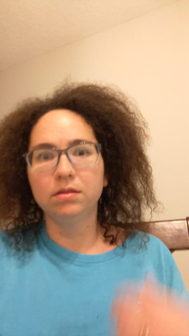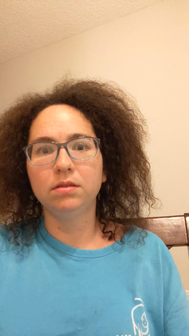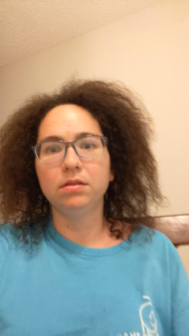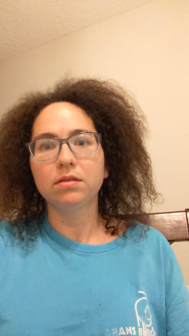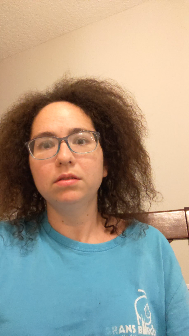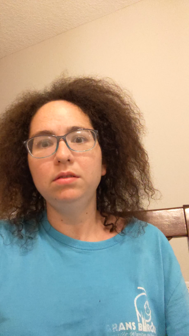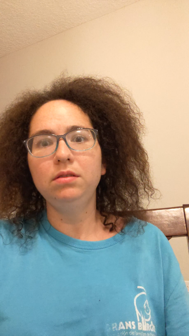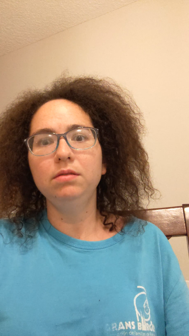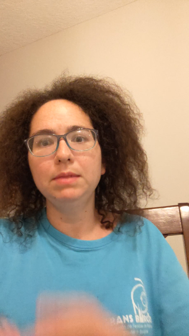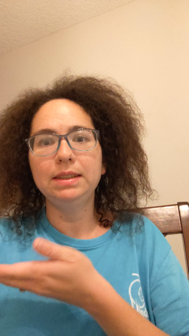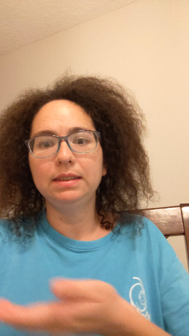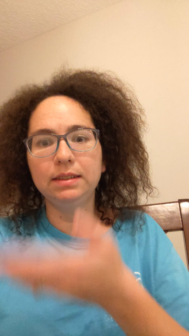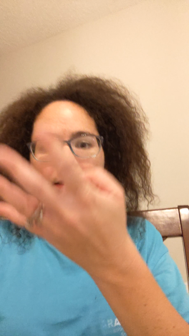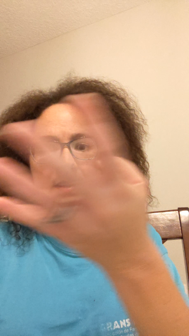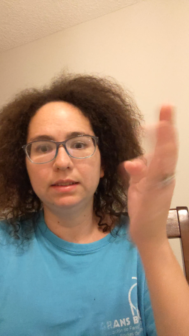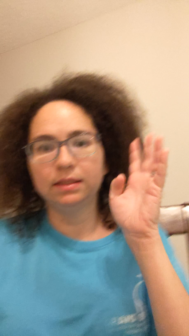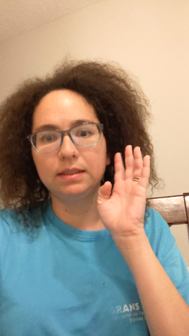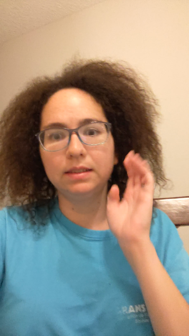crib